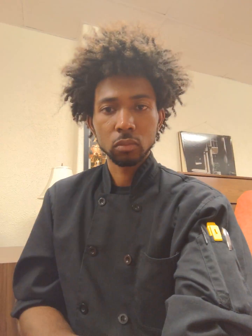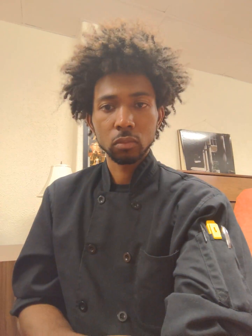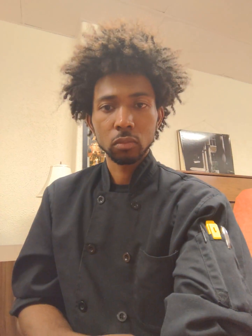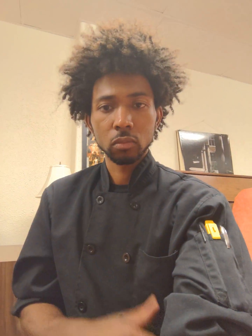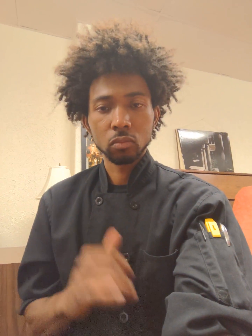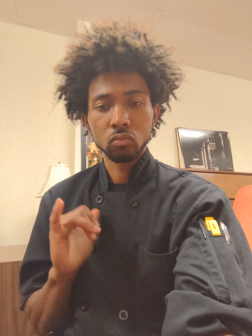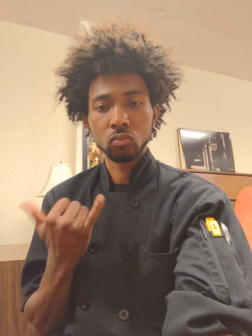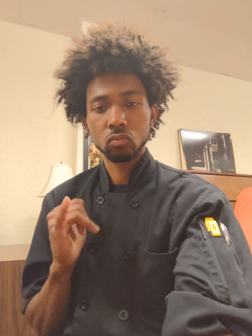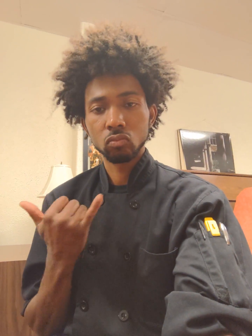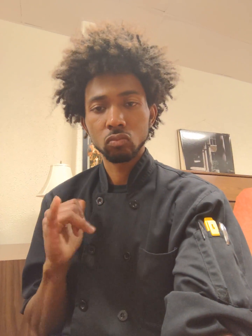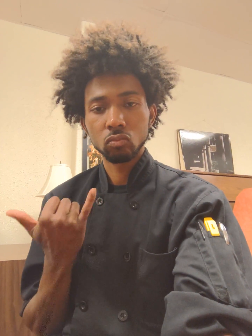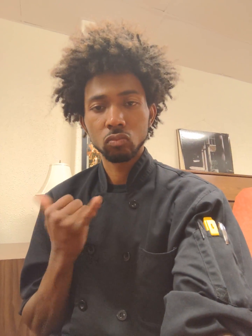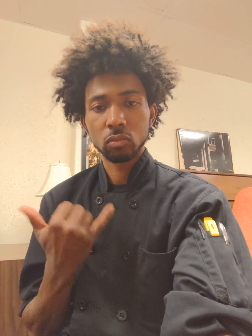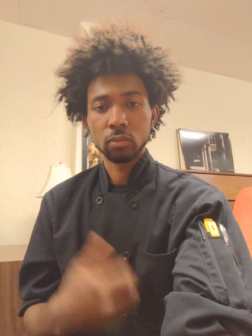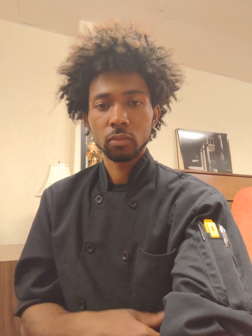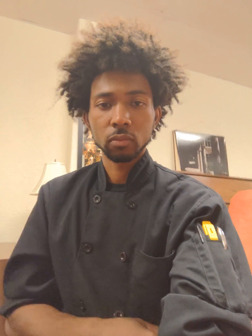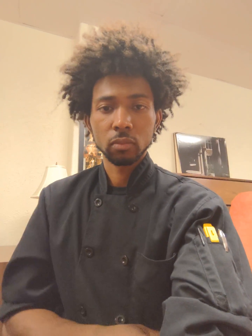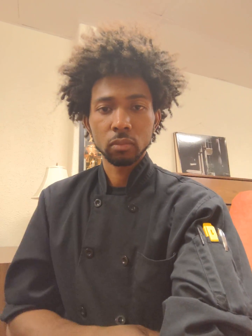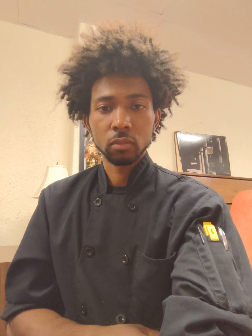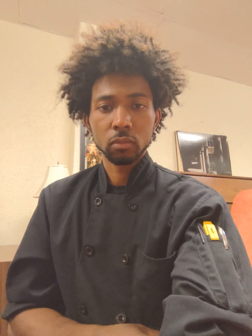party